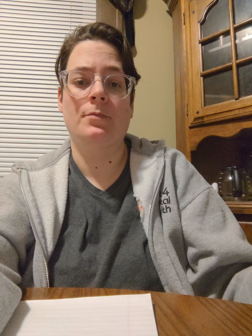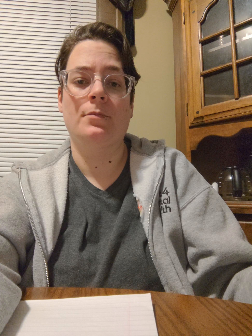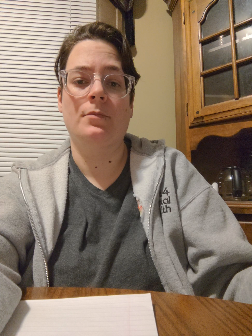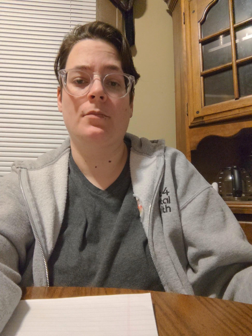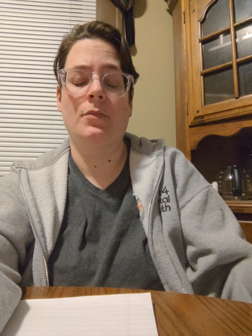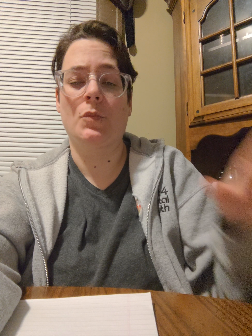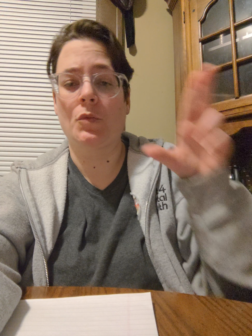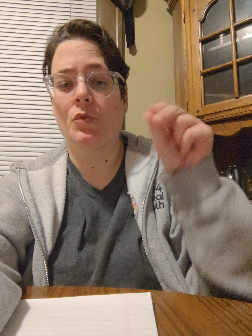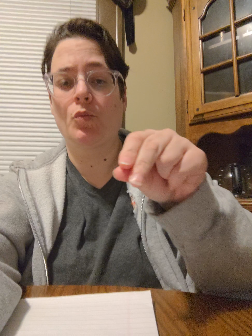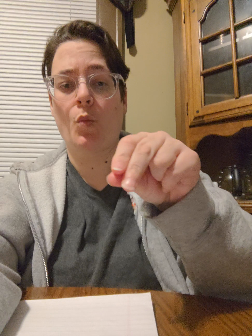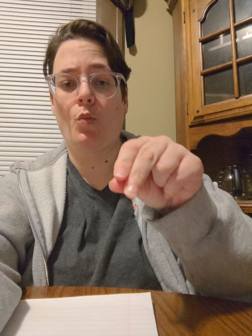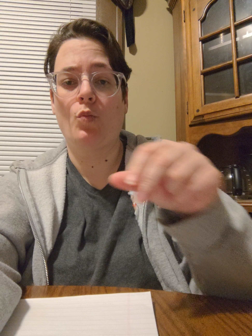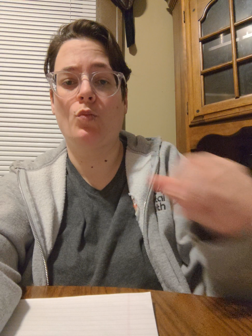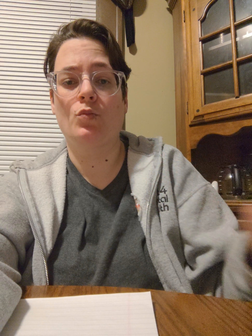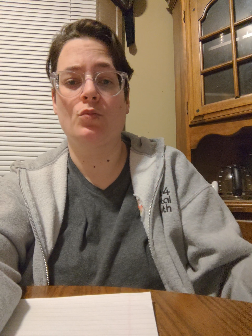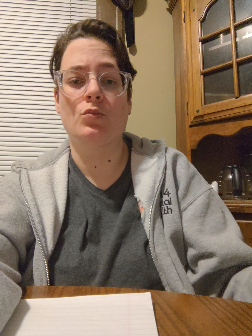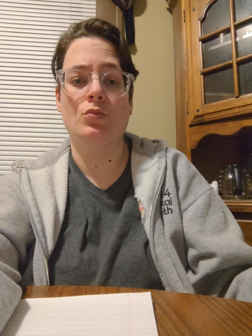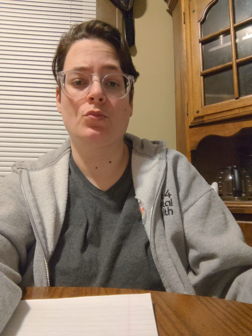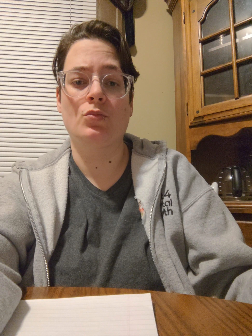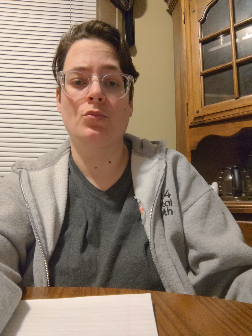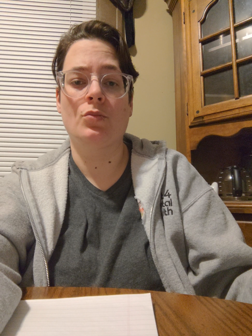no